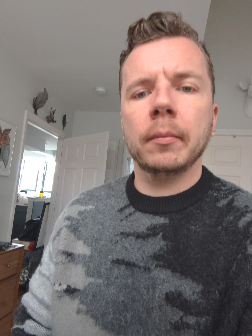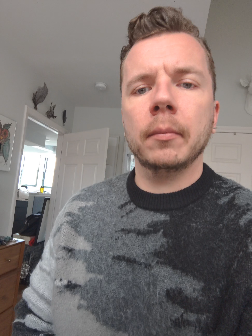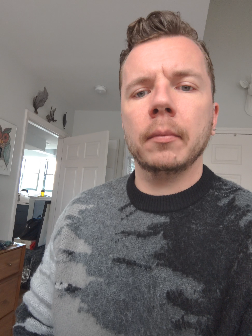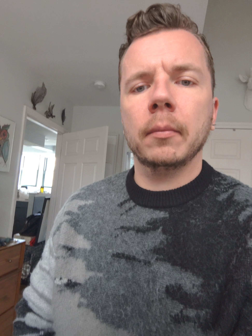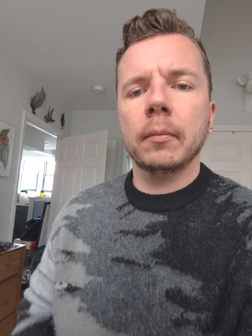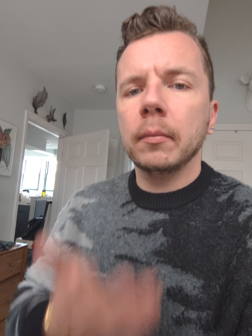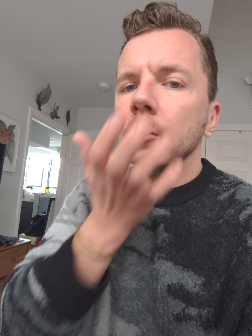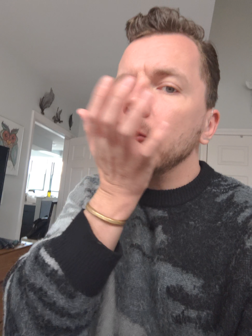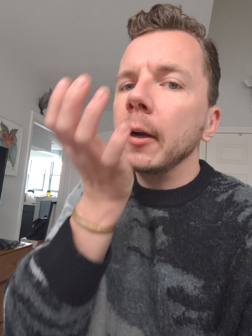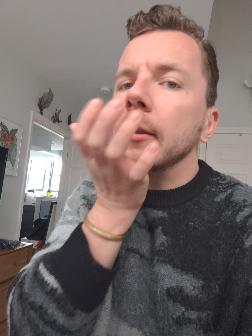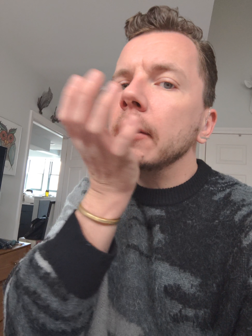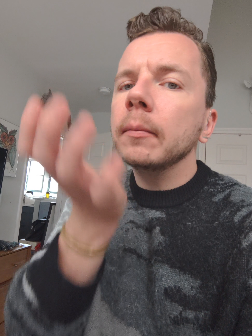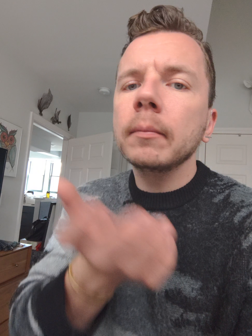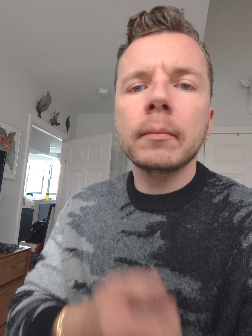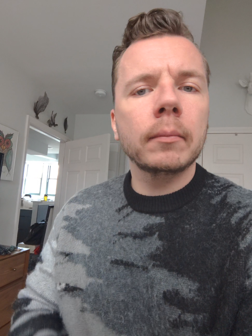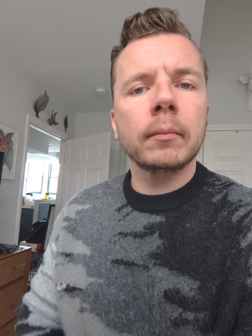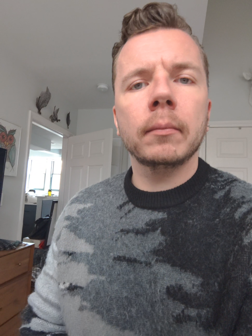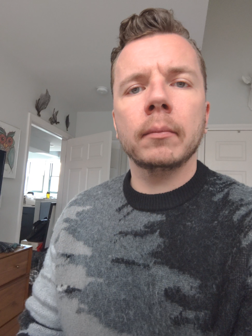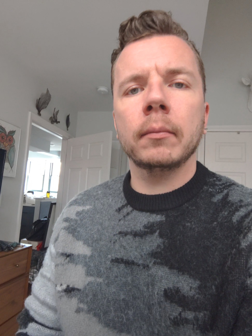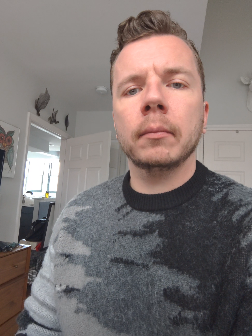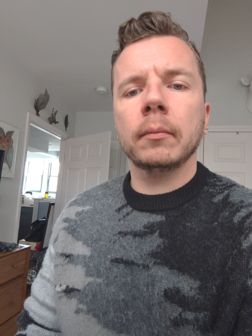grass